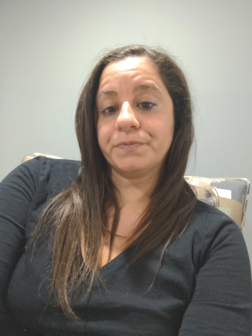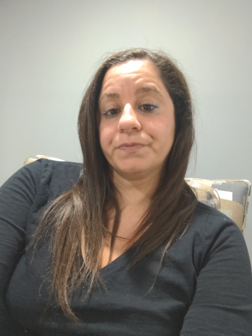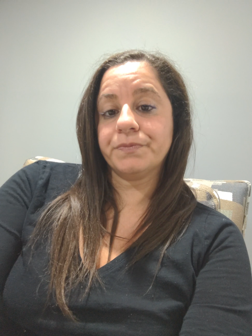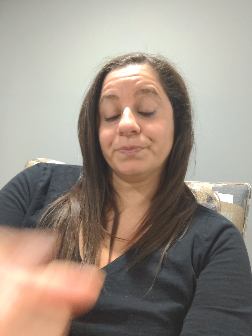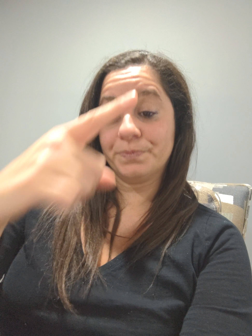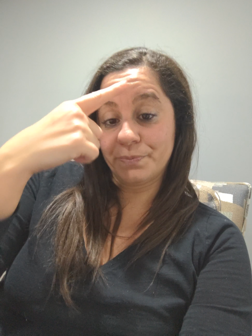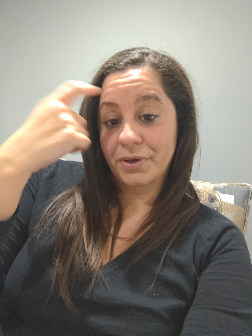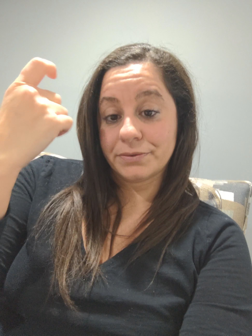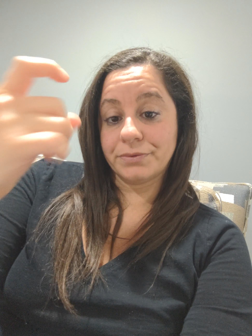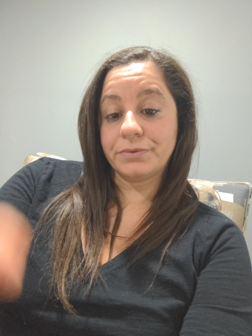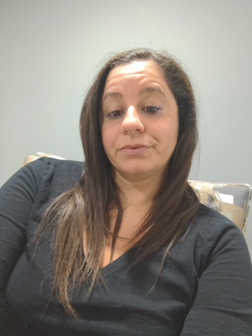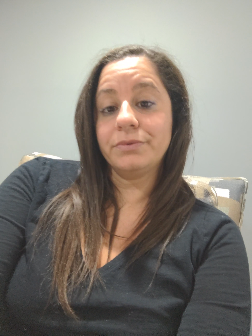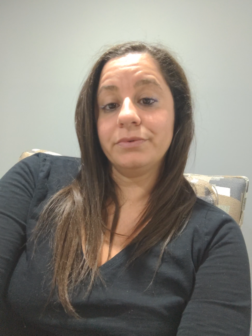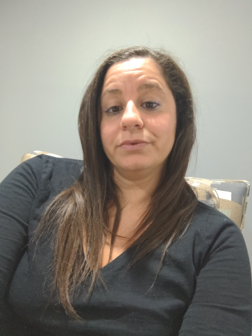because